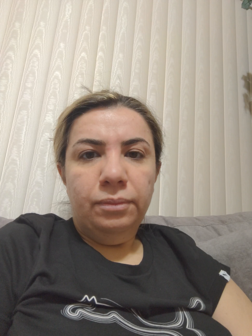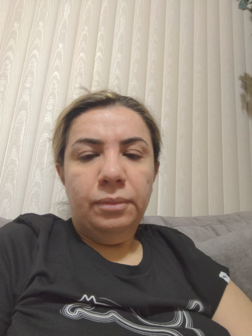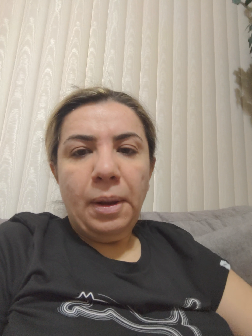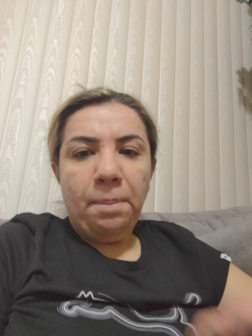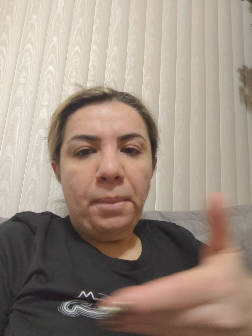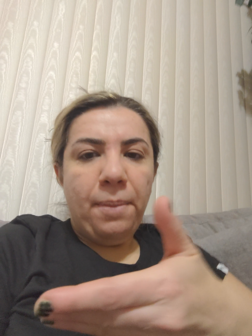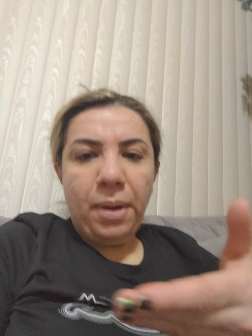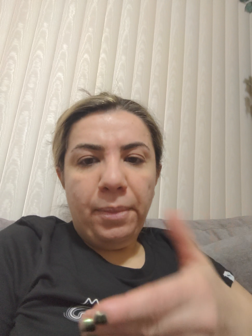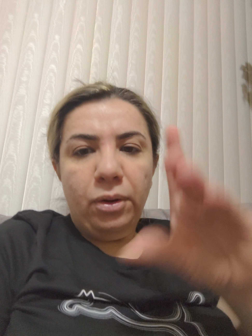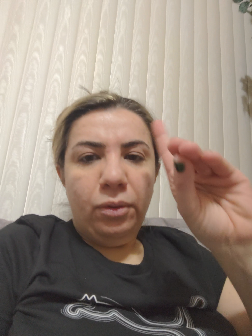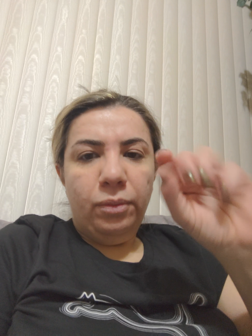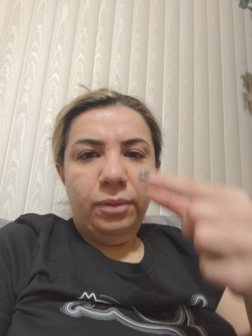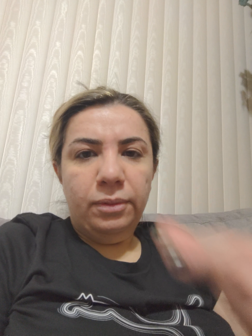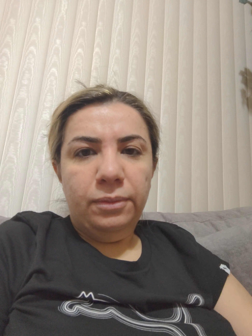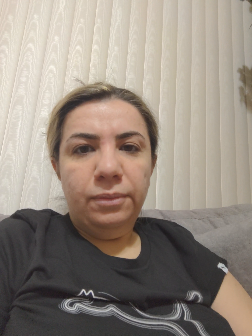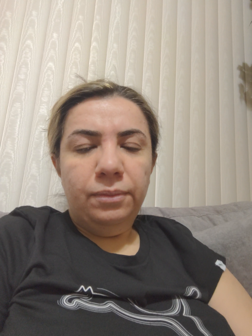puppy